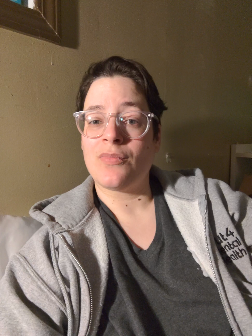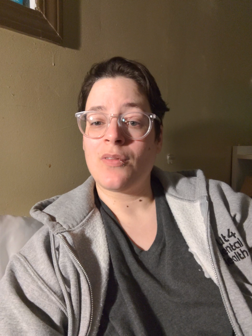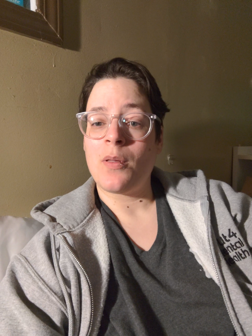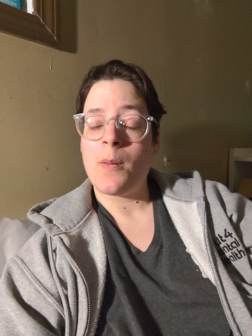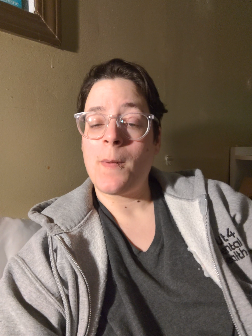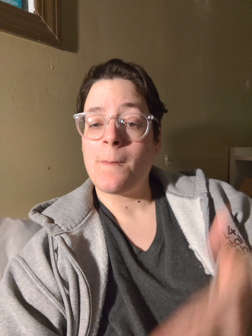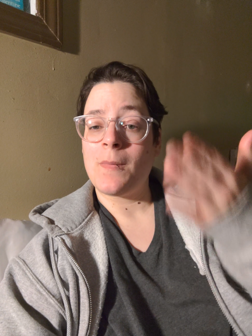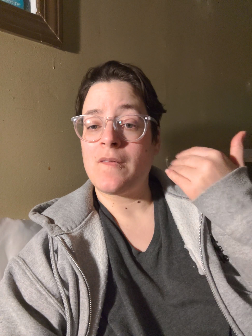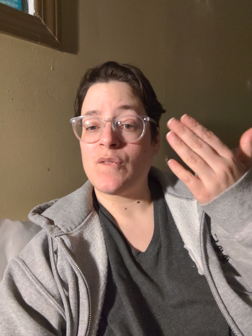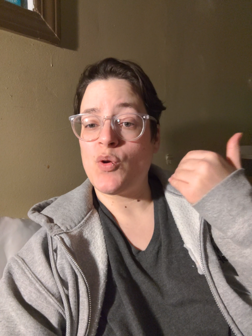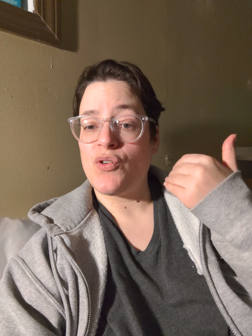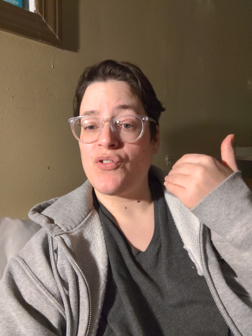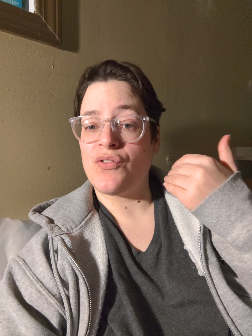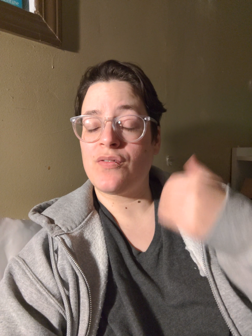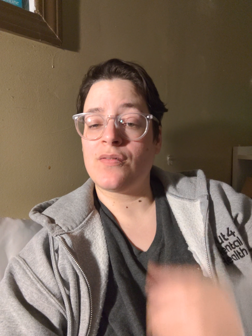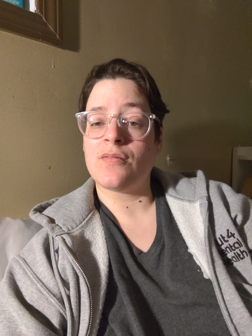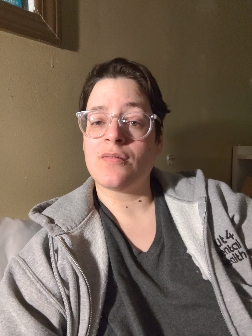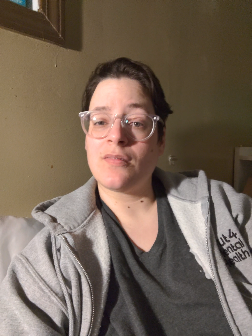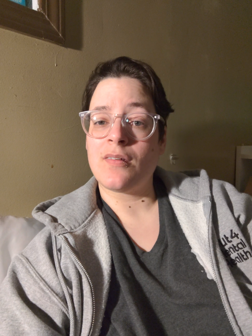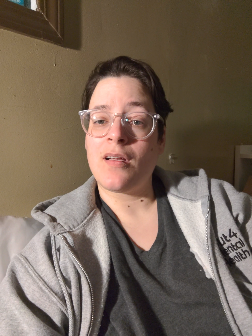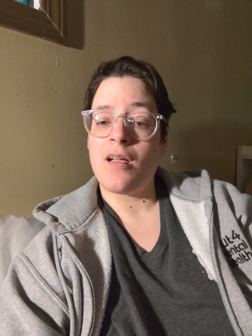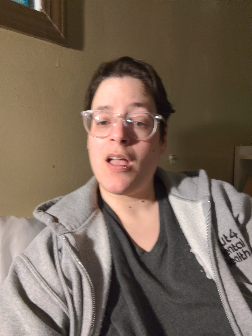before